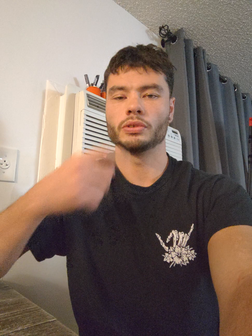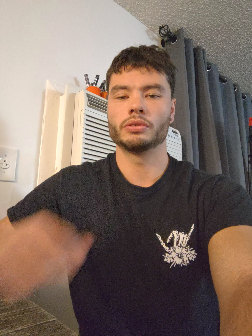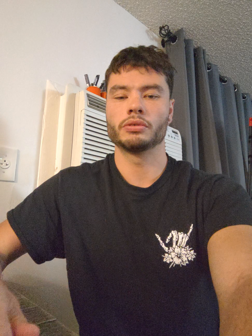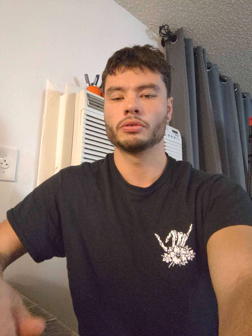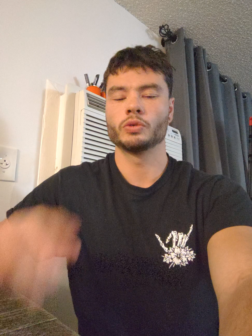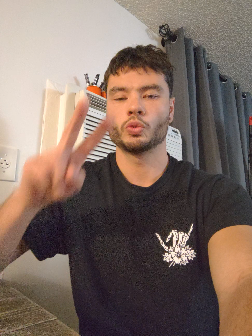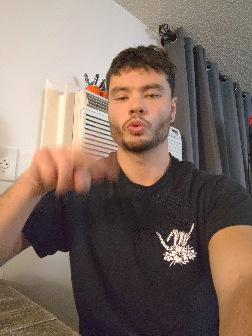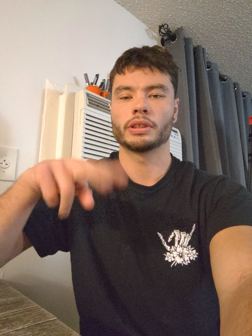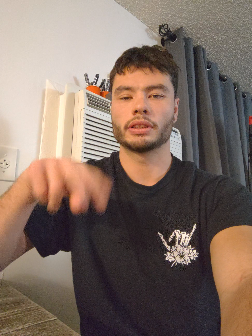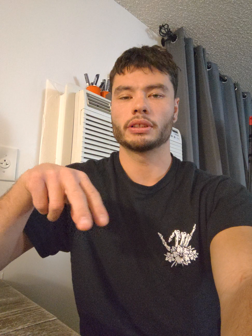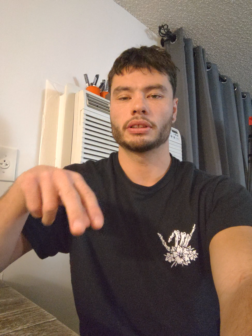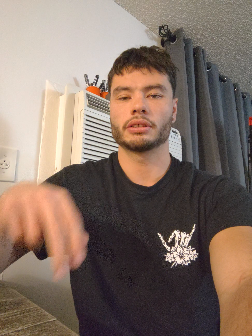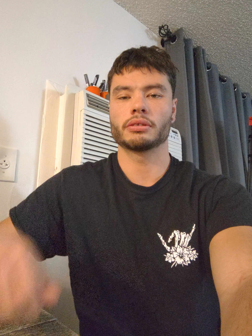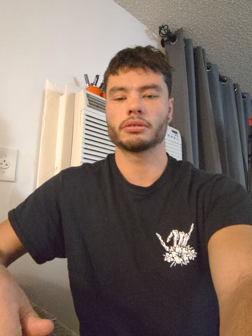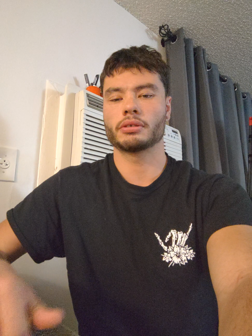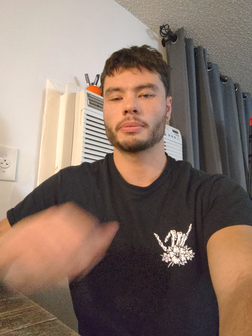read